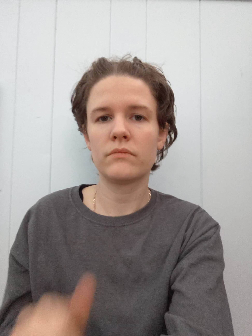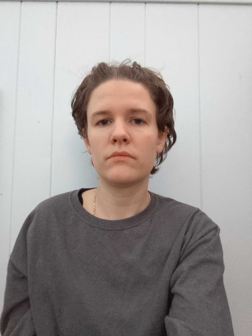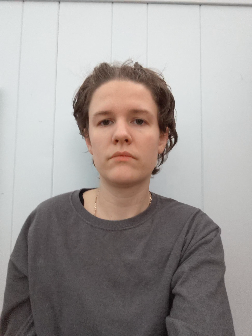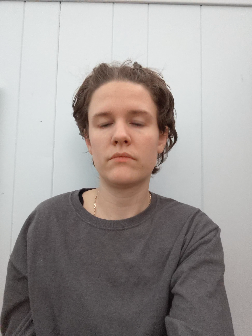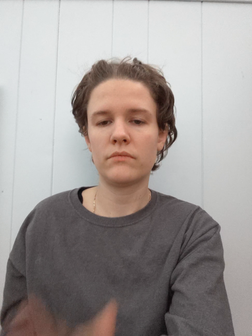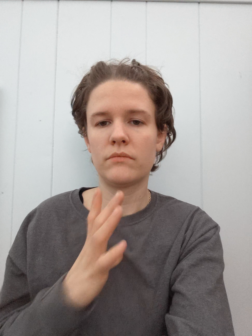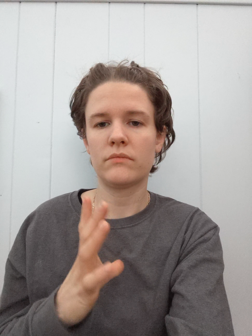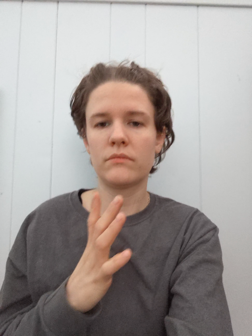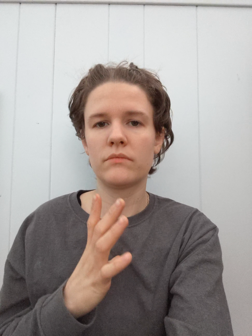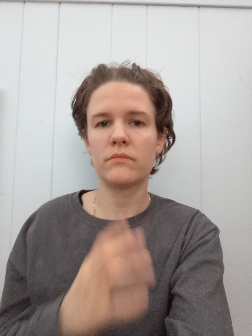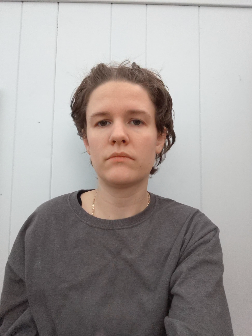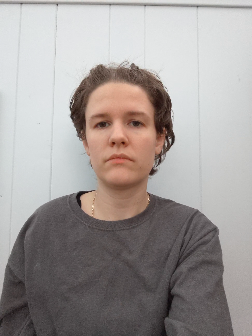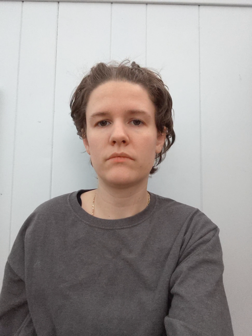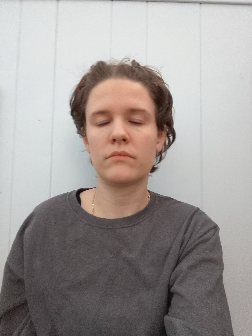fine